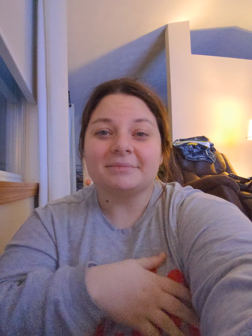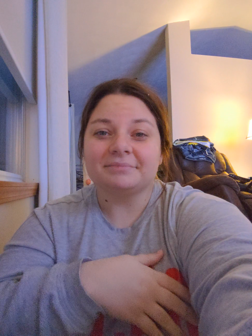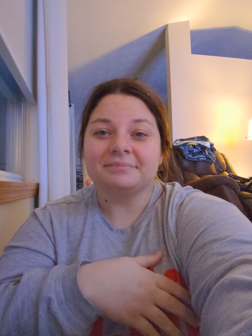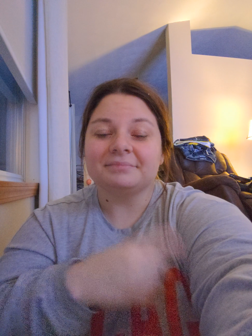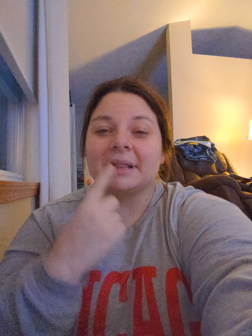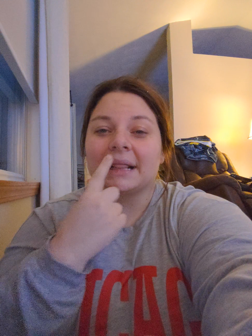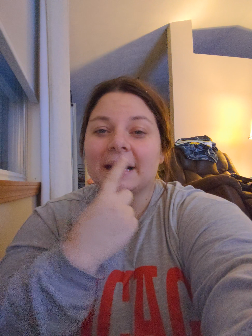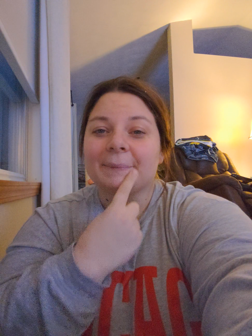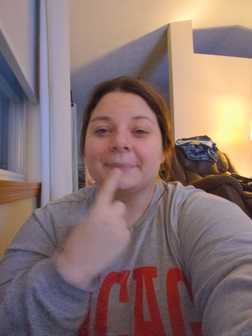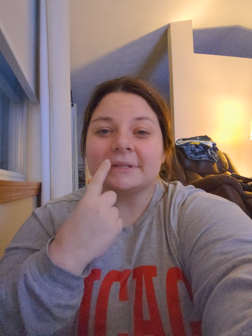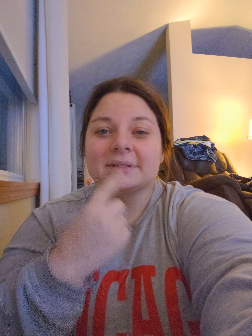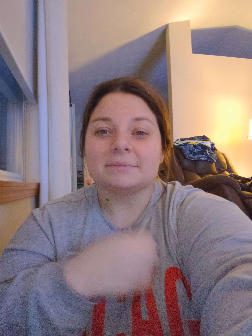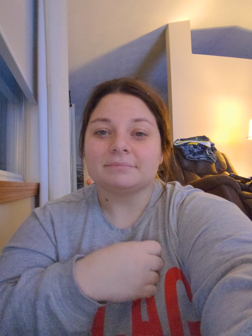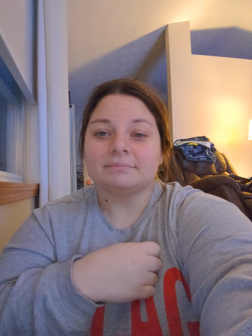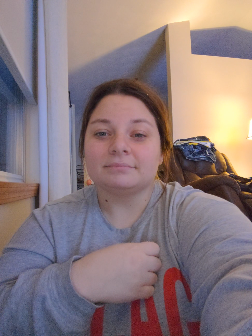lips